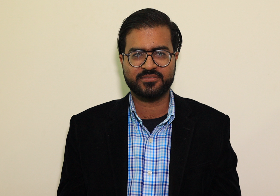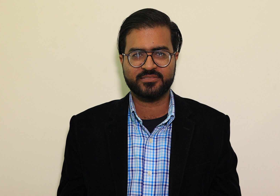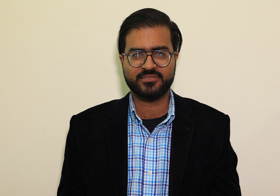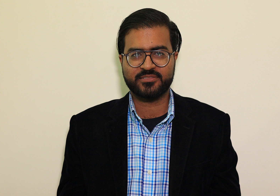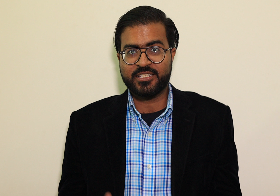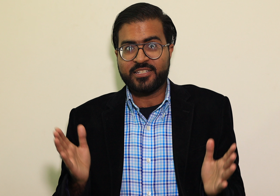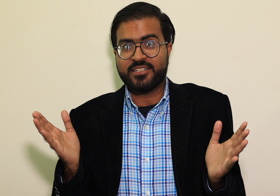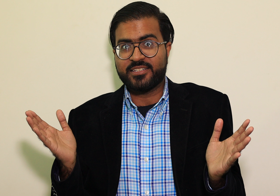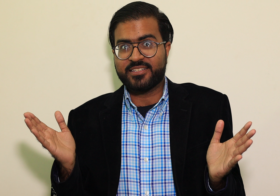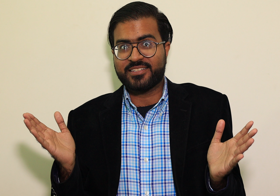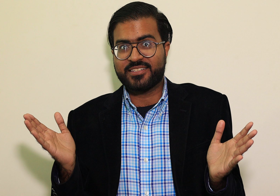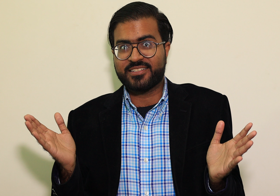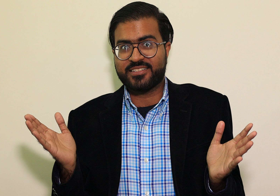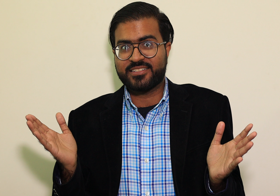surprise